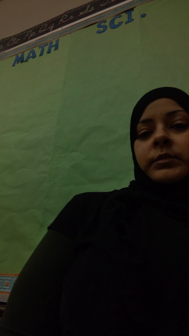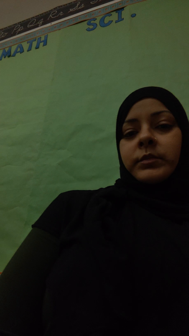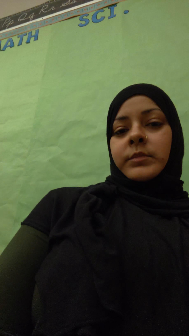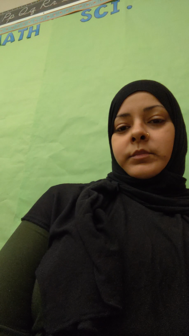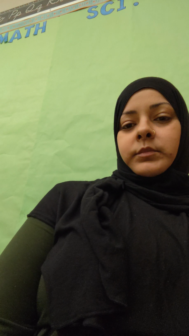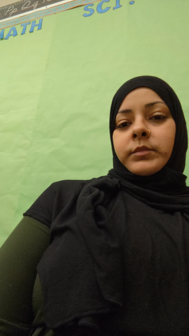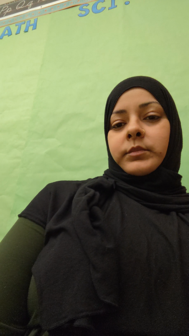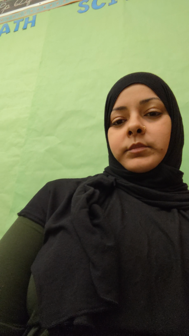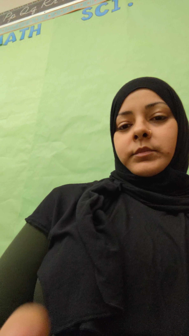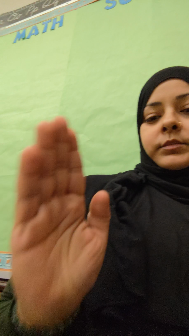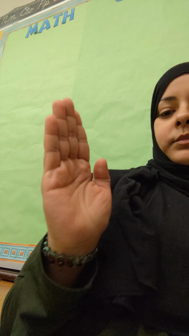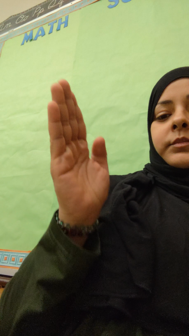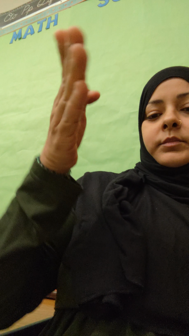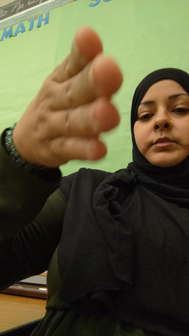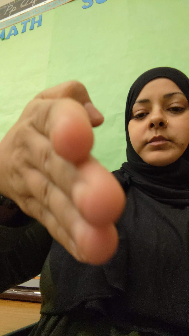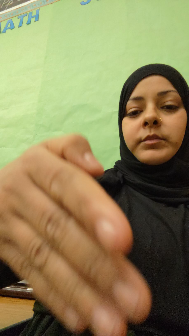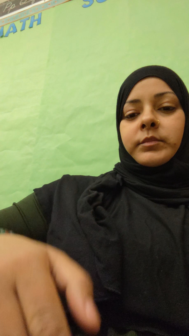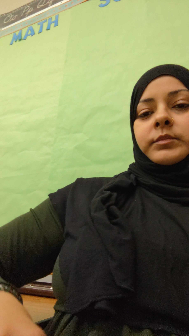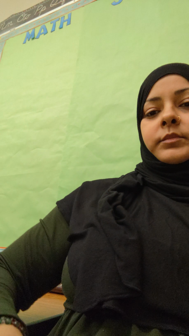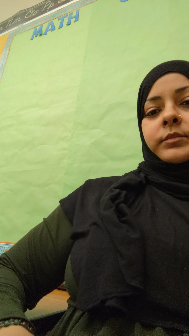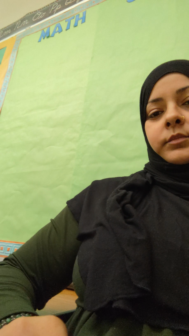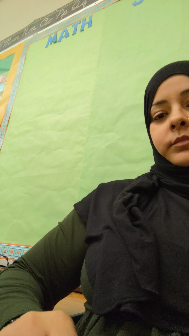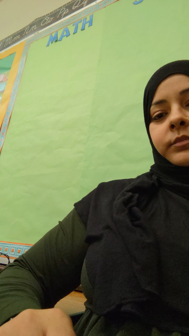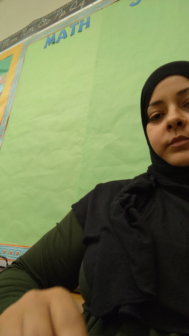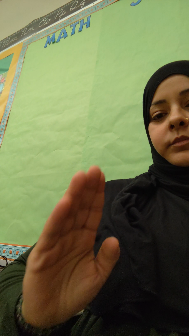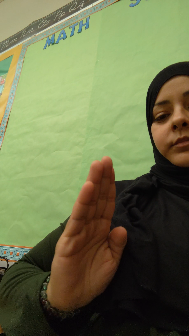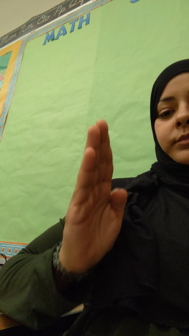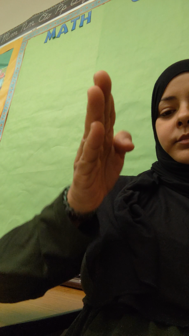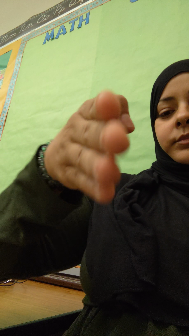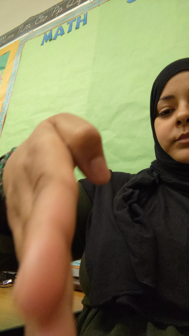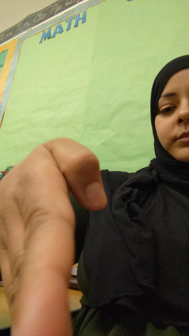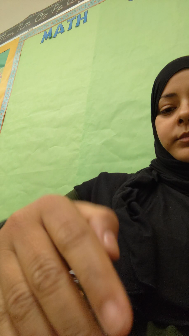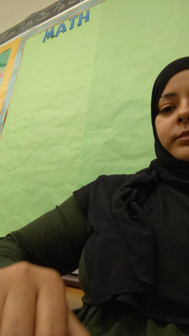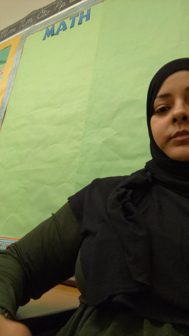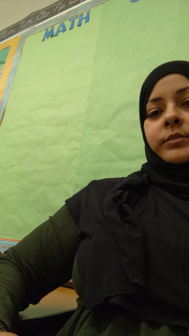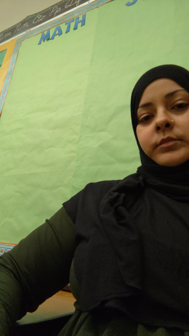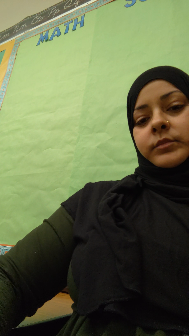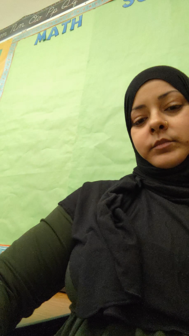over